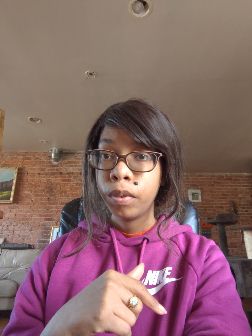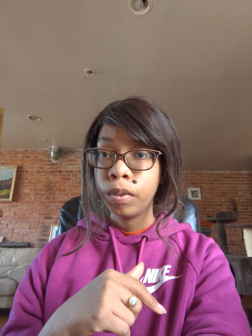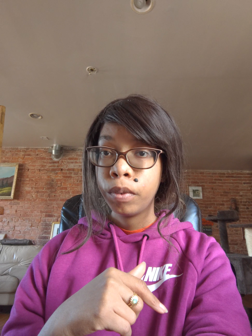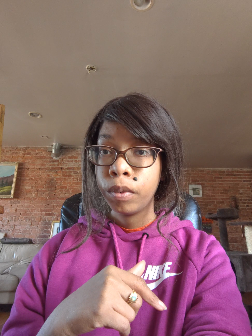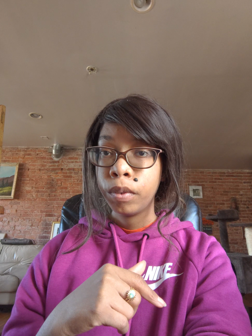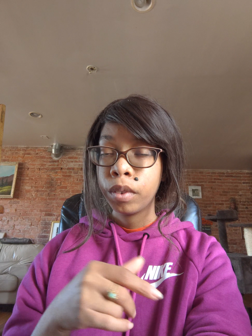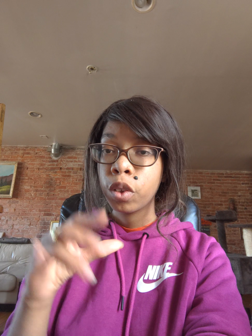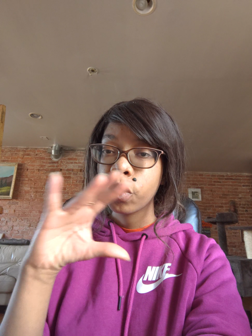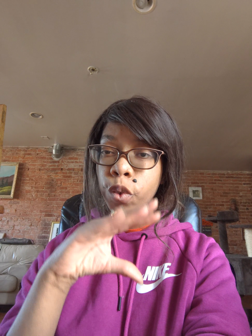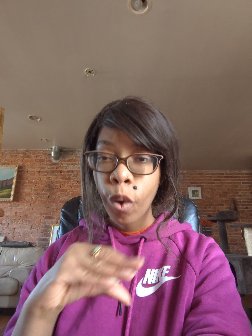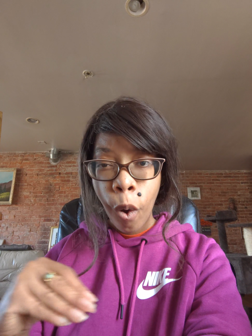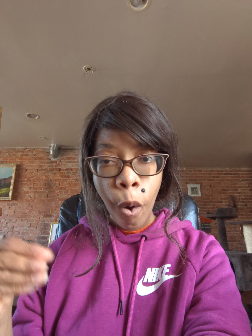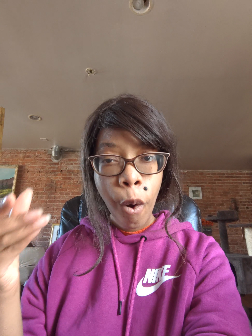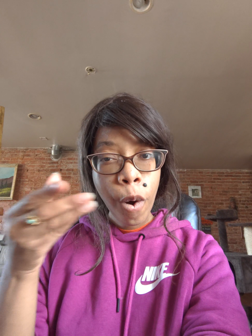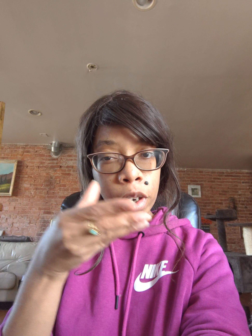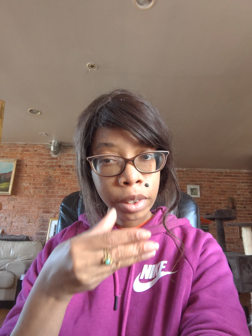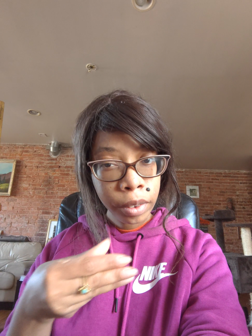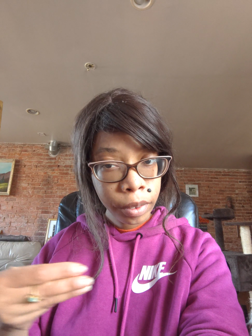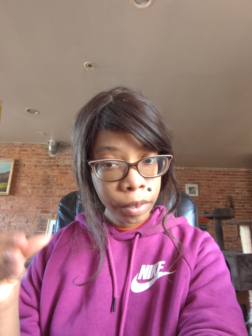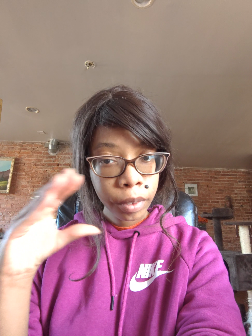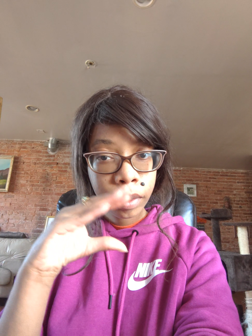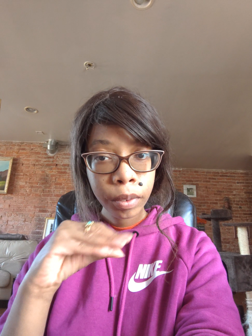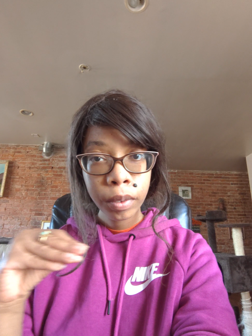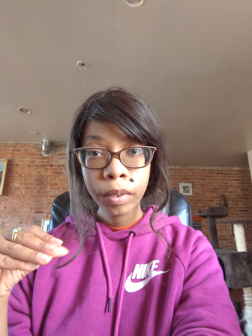story